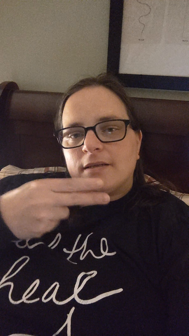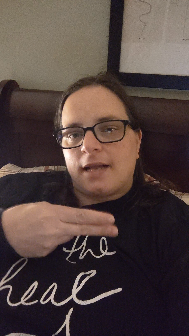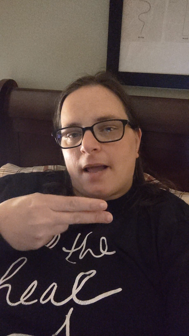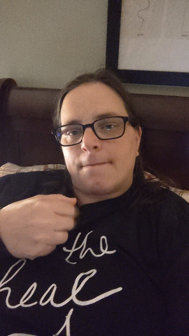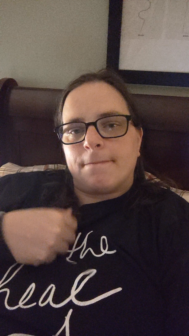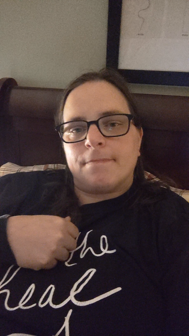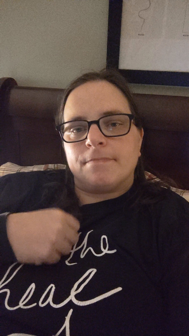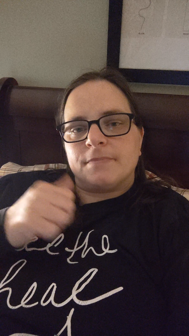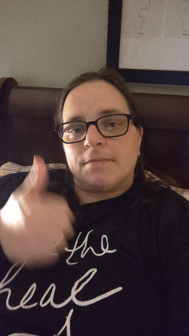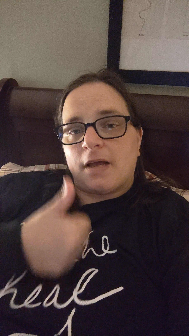basement